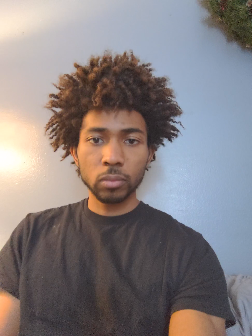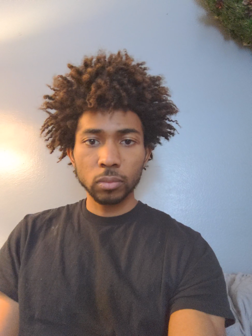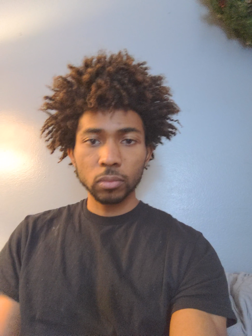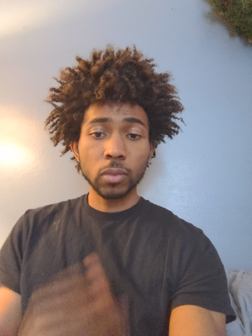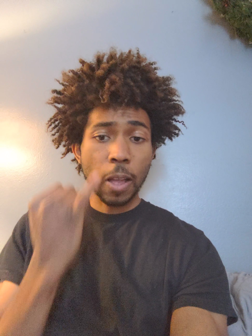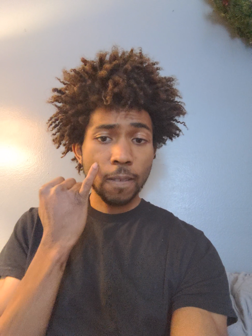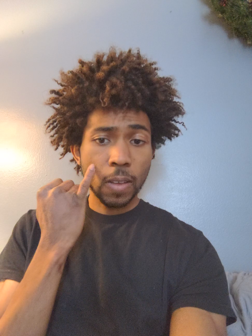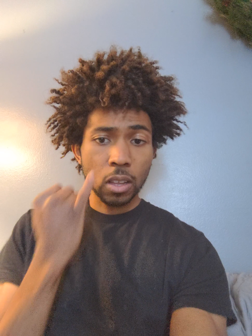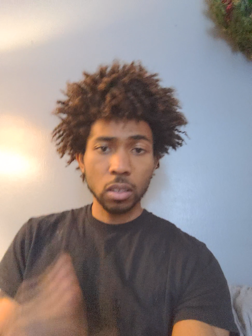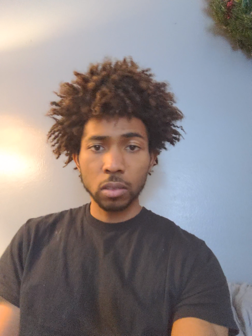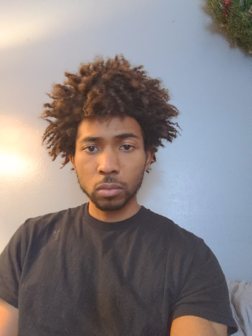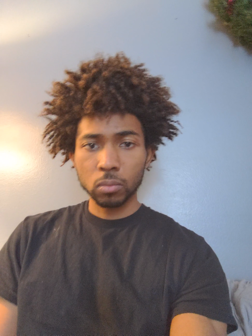if